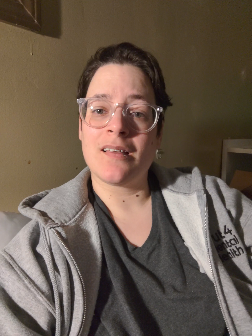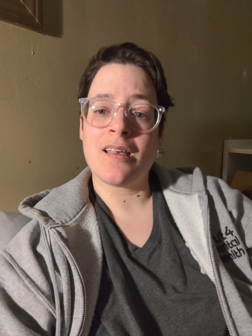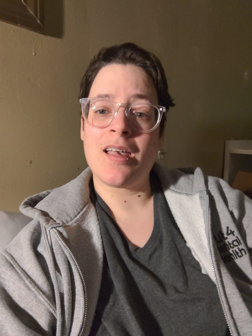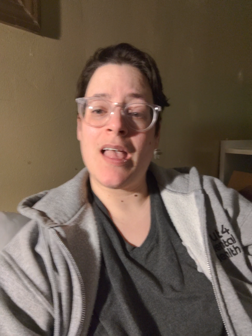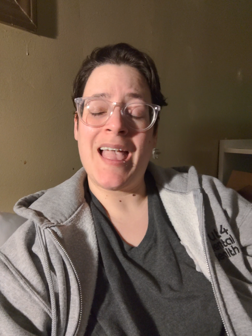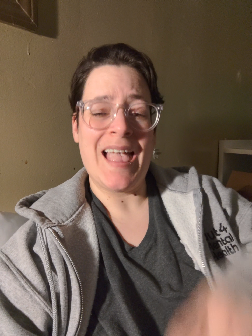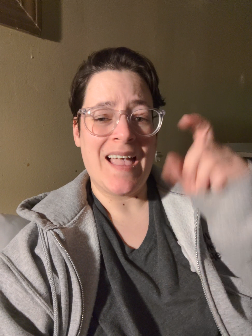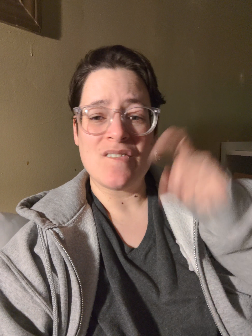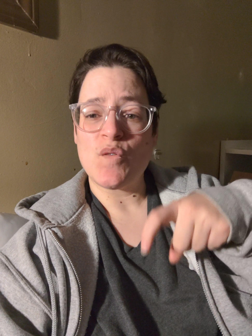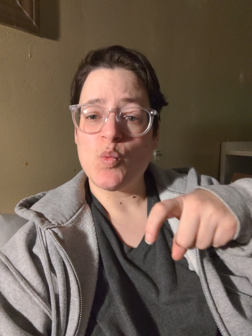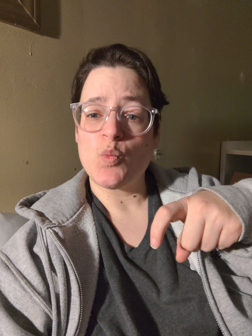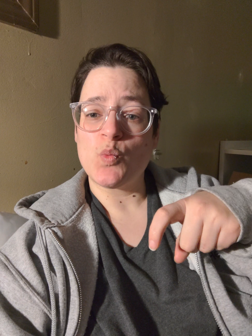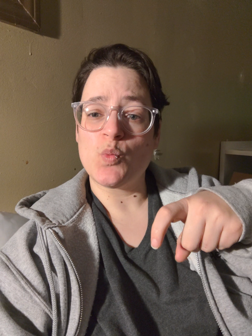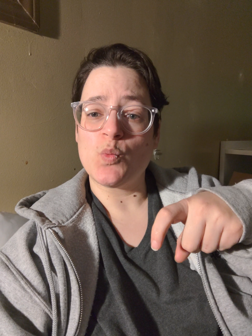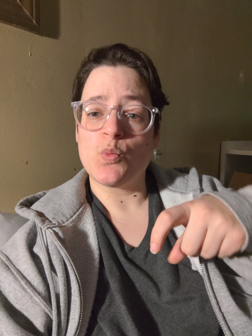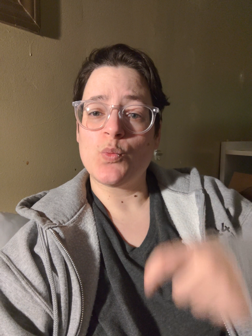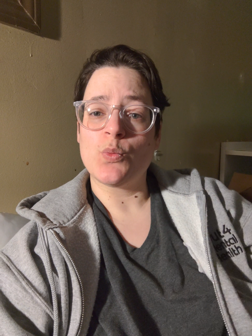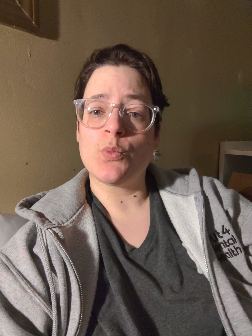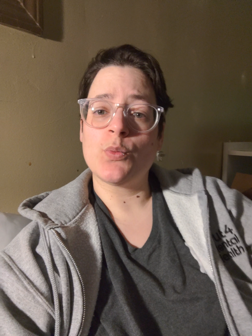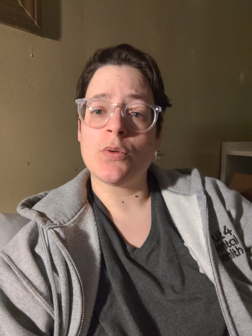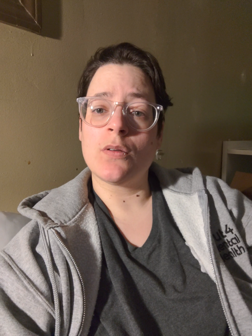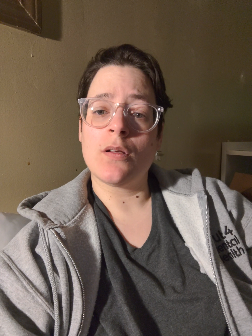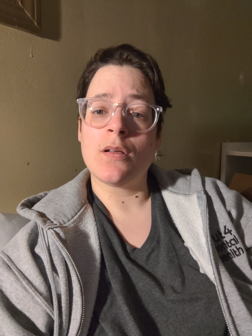have to